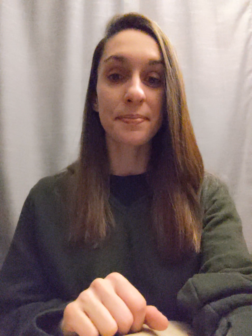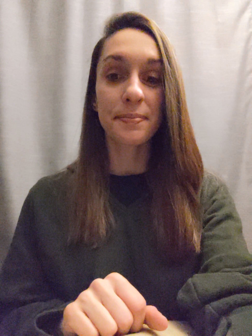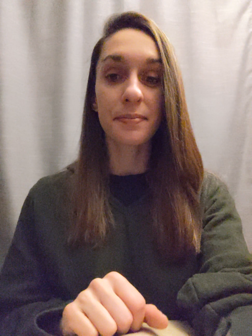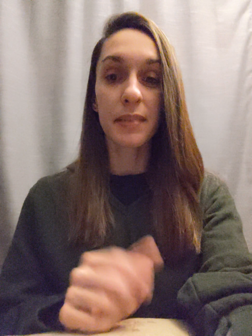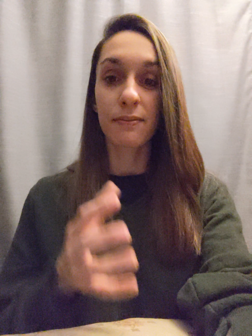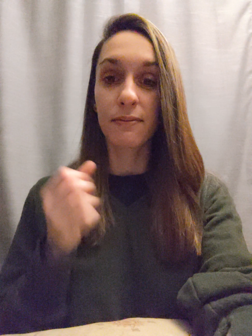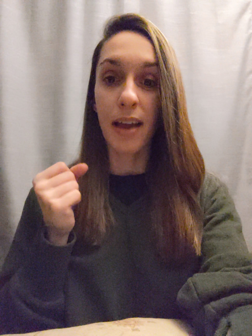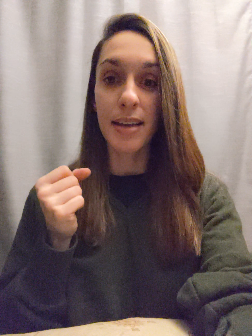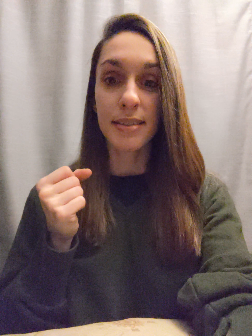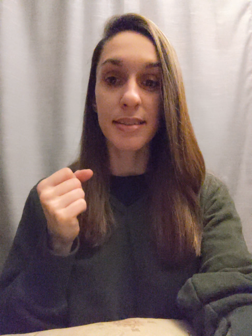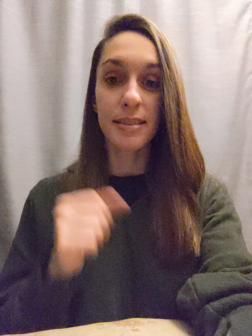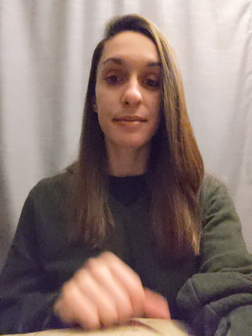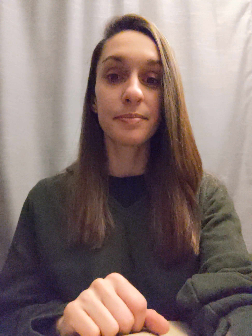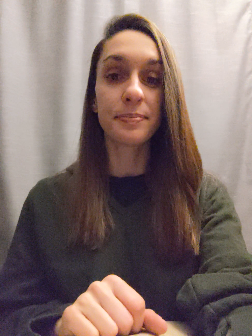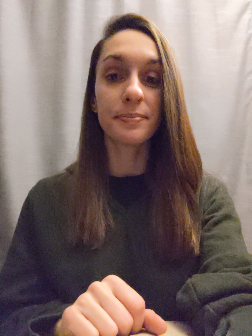fast